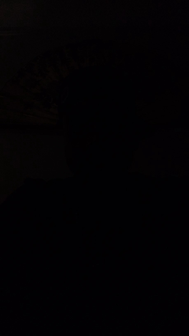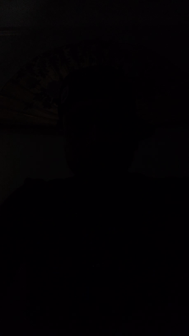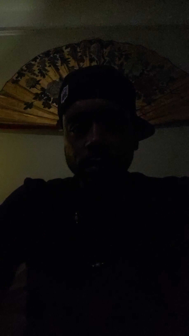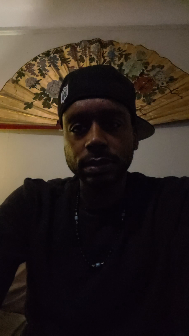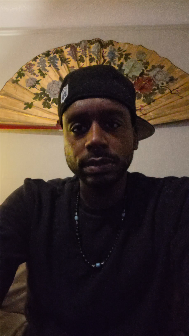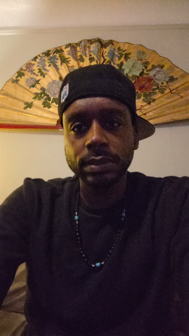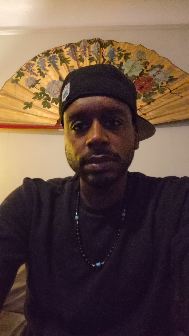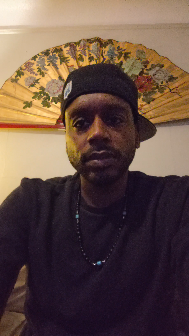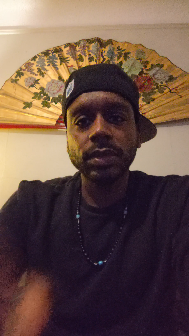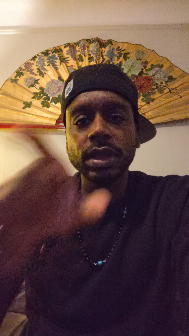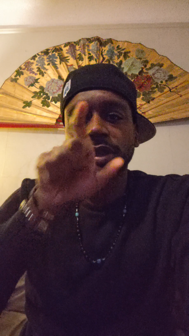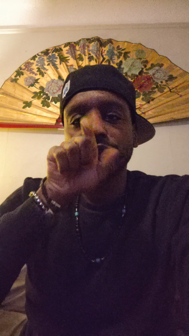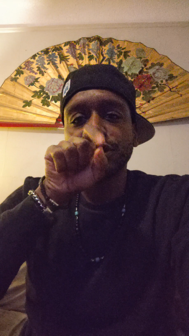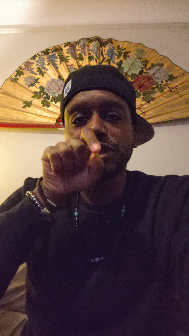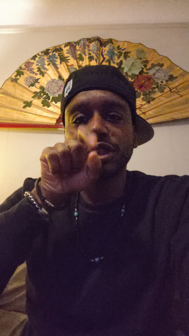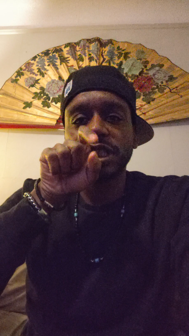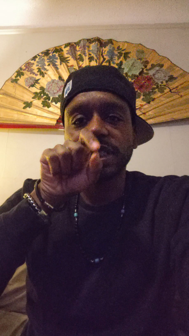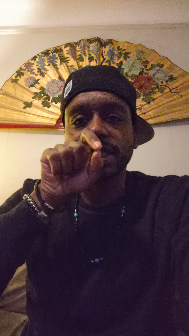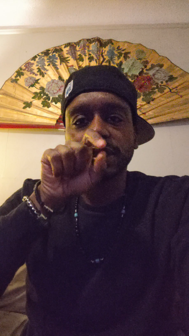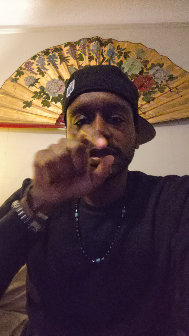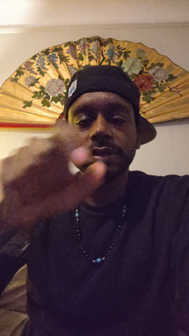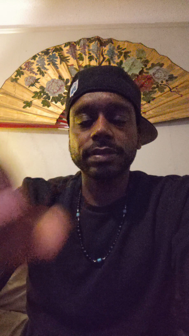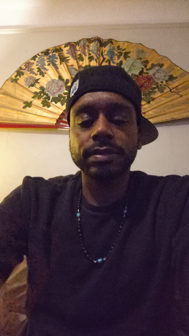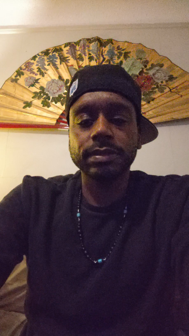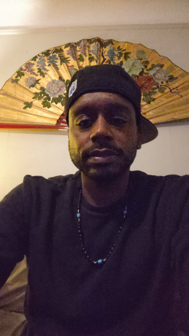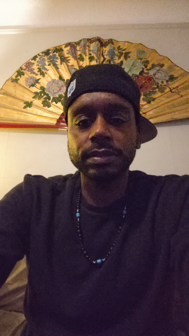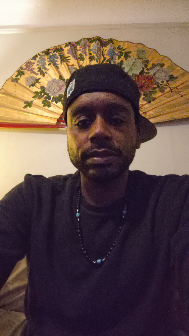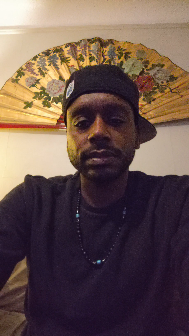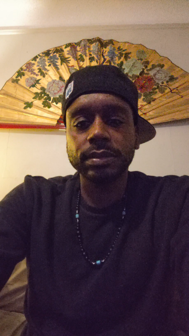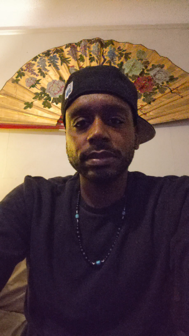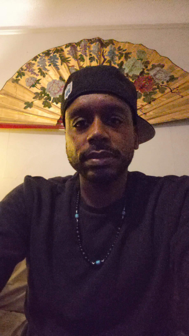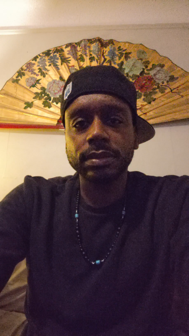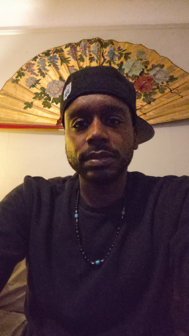chicken